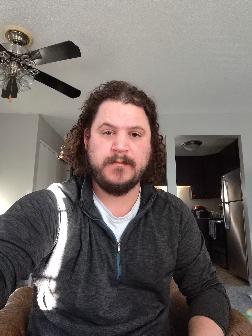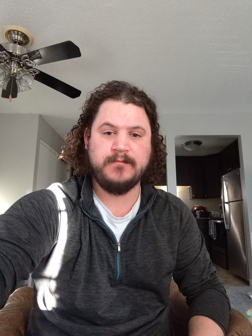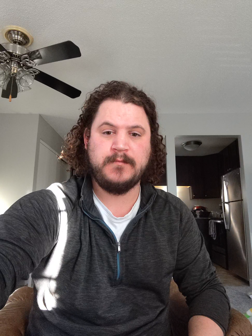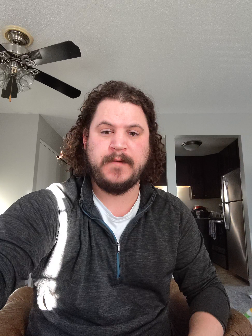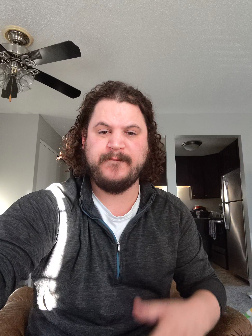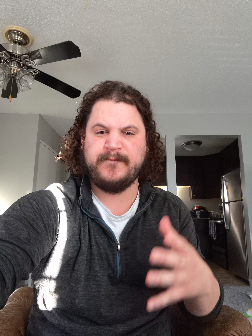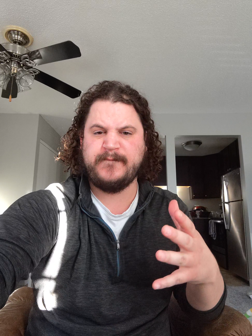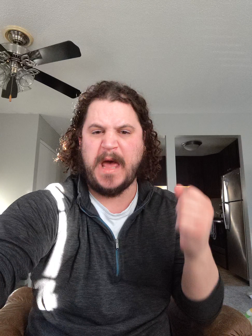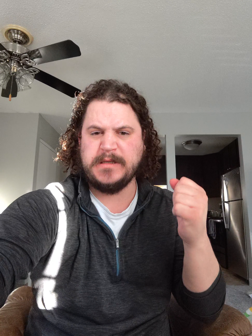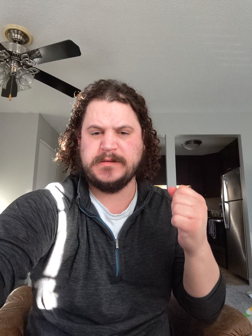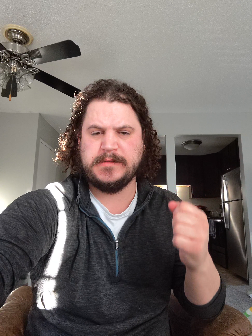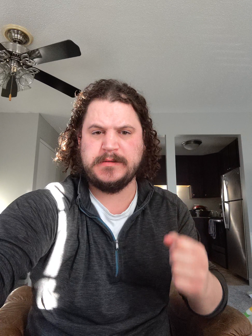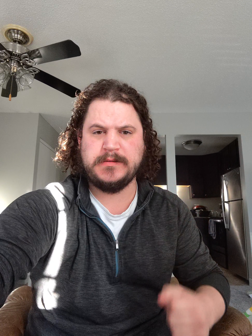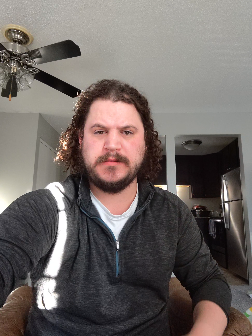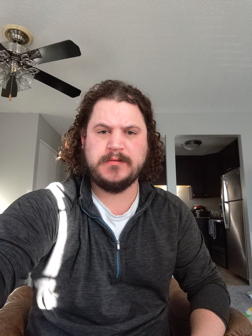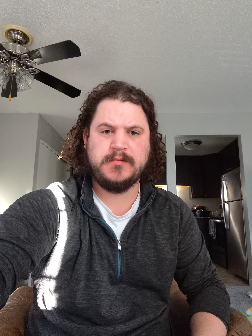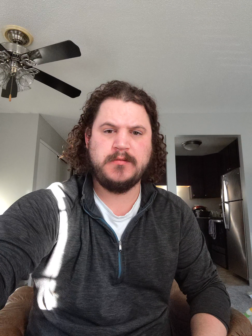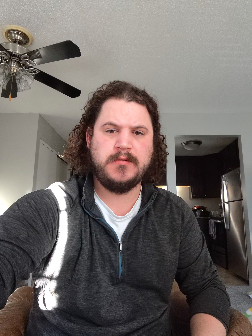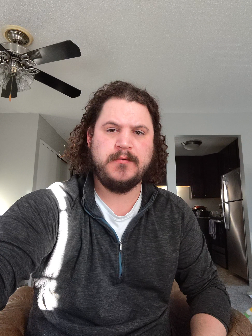fast